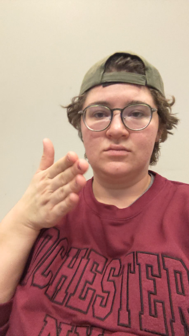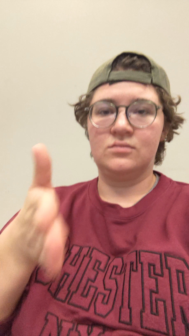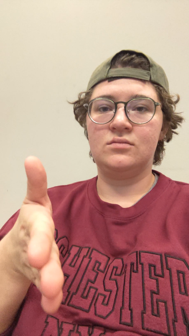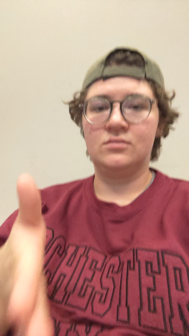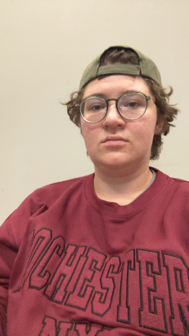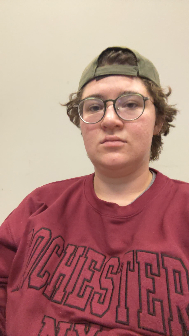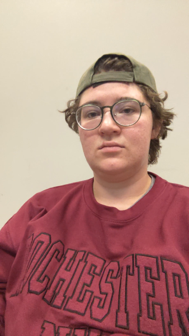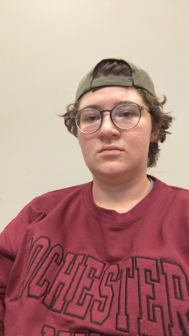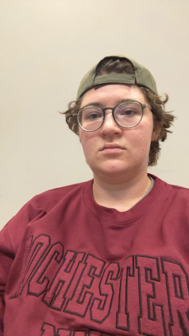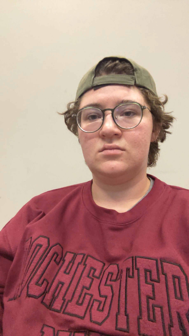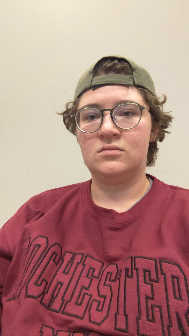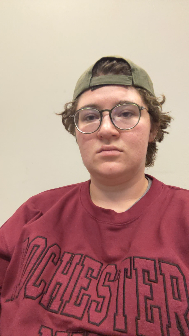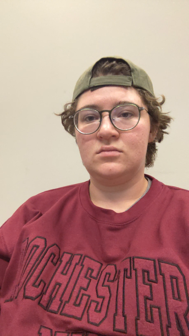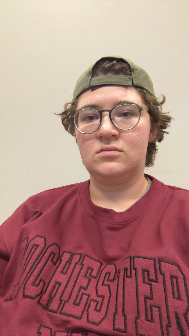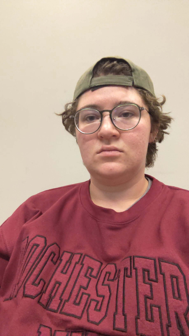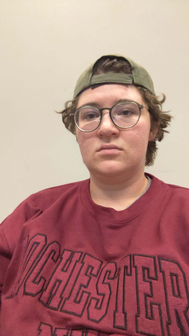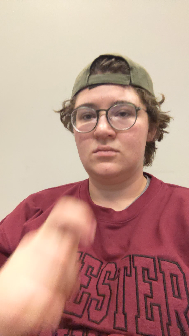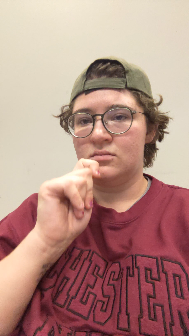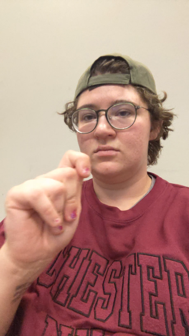popsicle